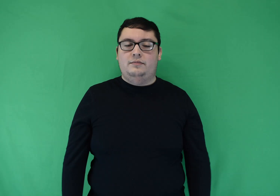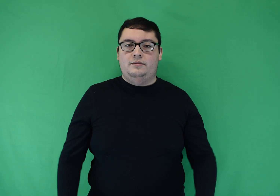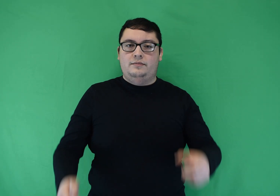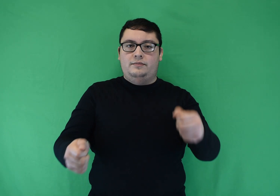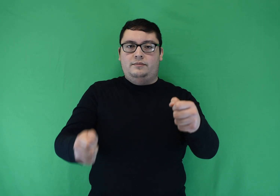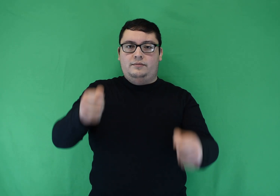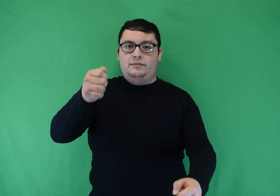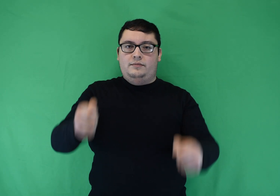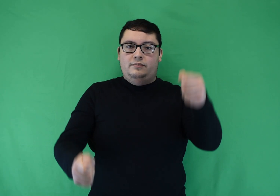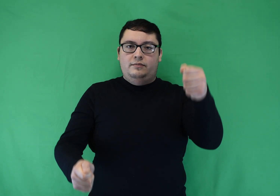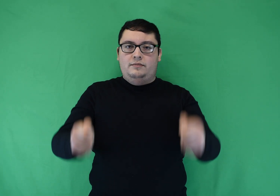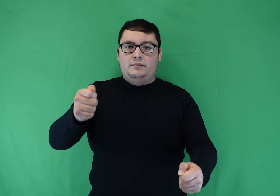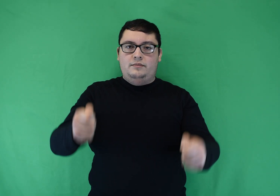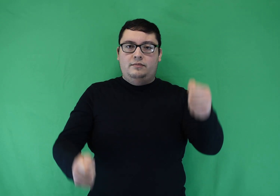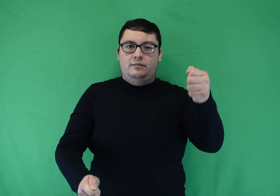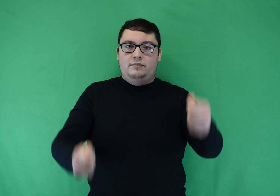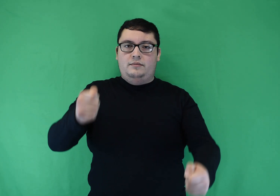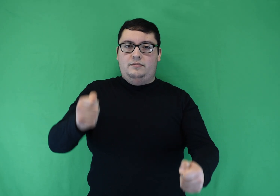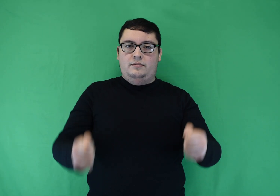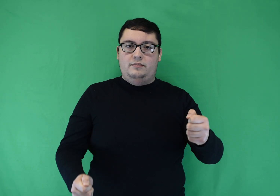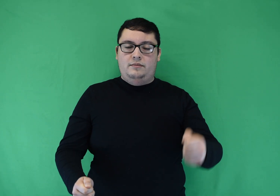manejar